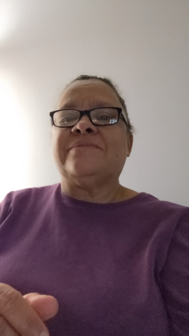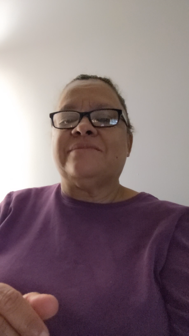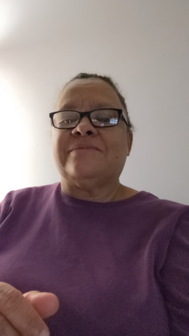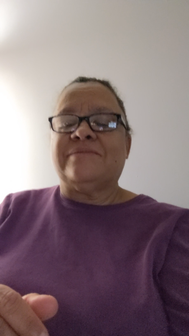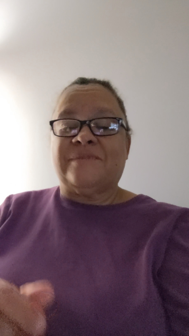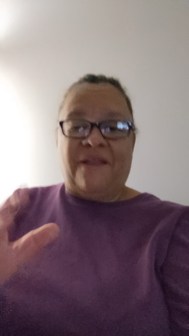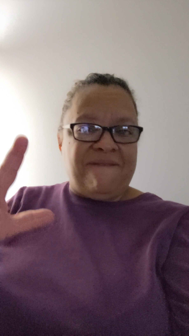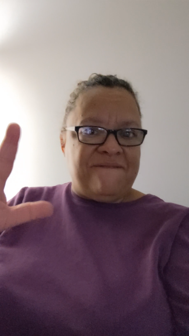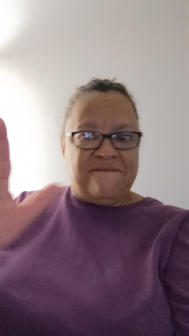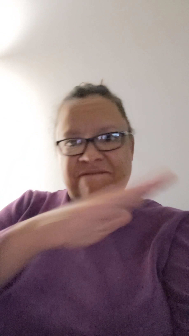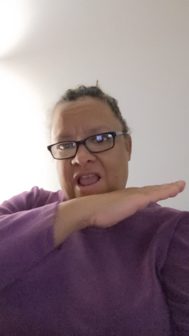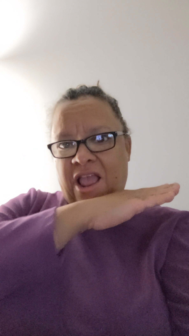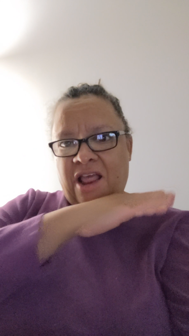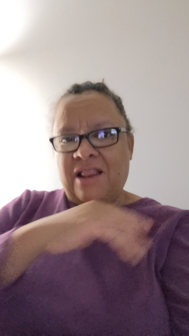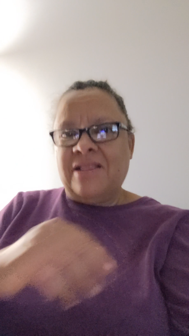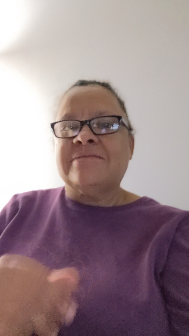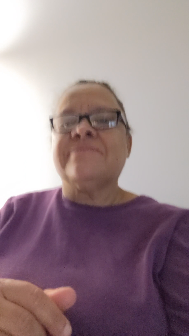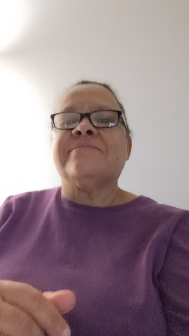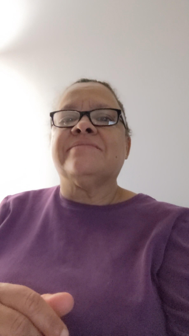full